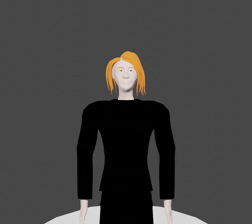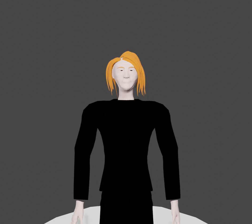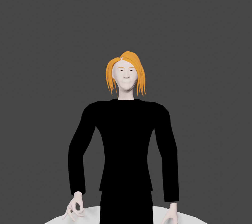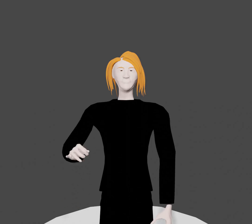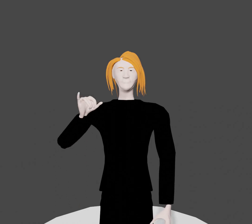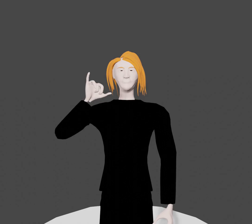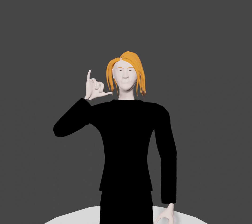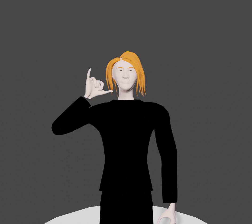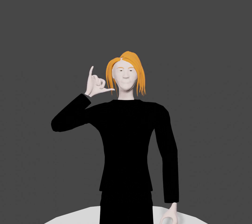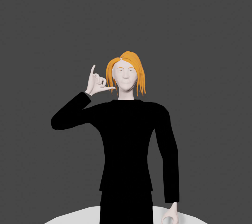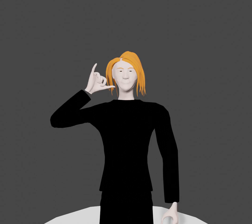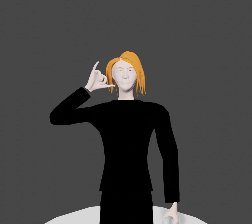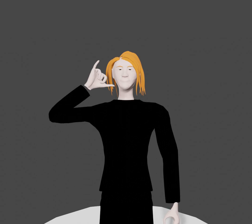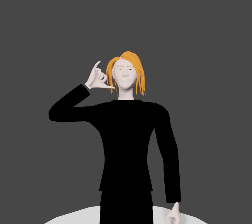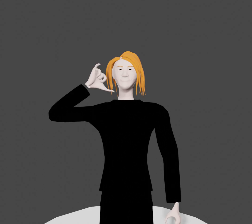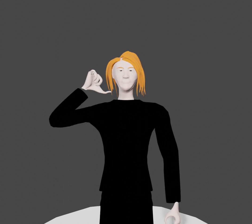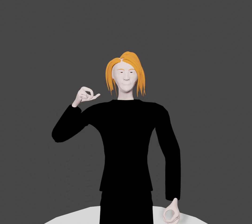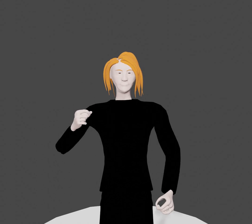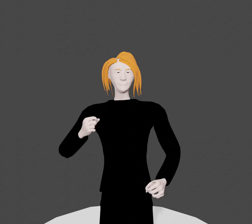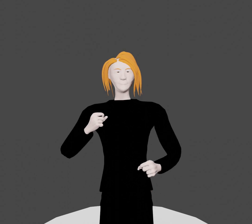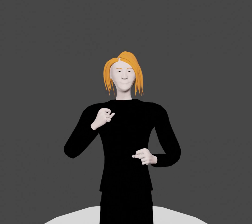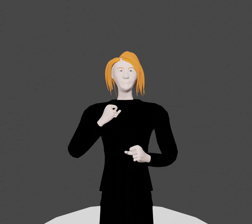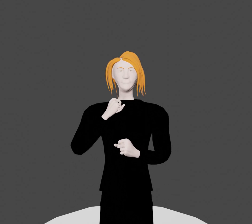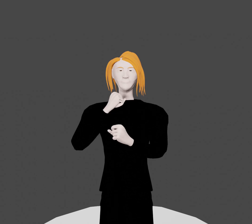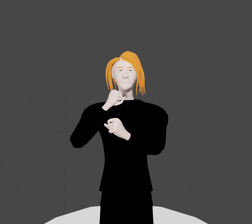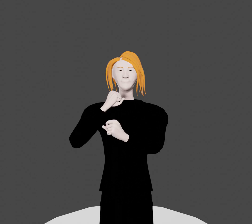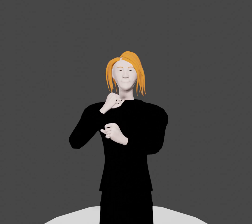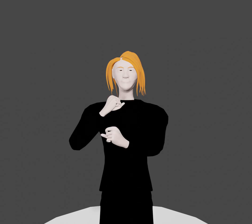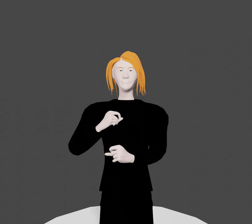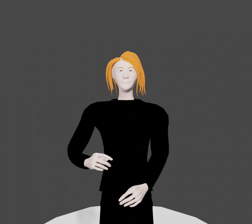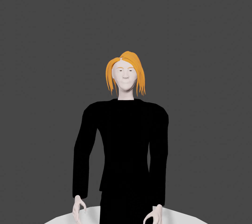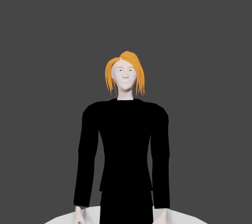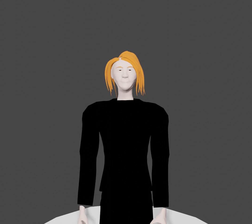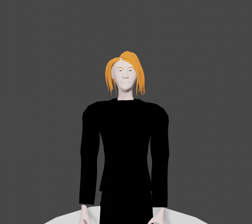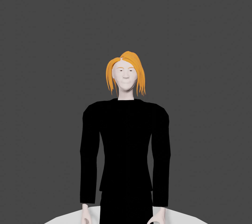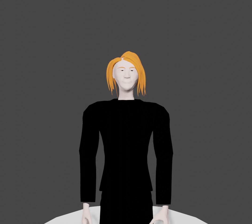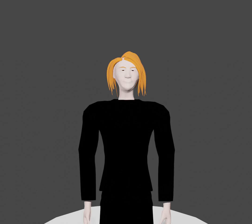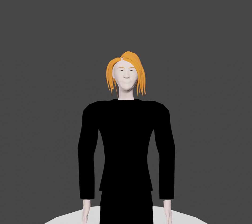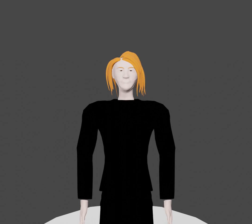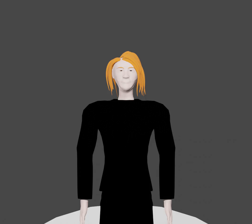Alcoholic